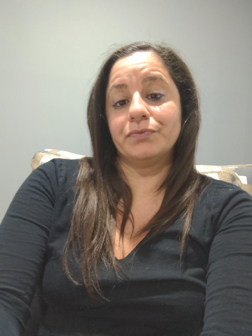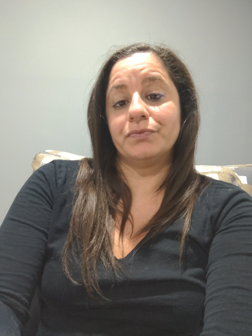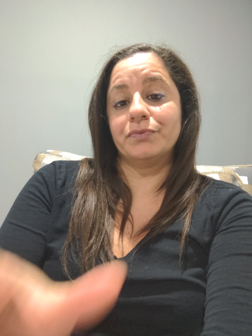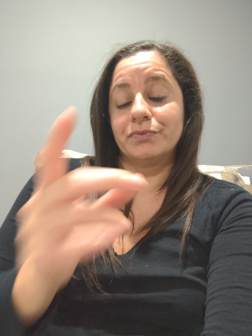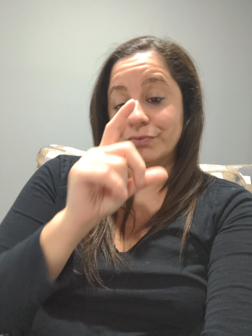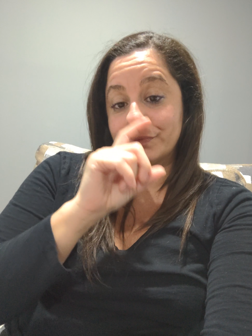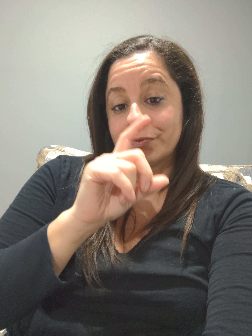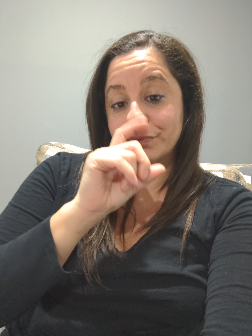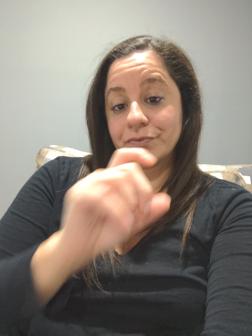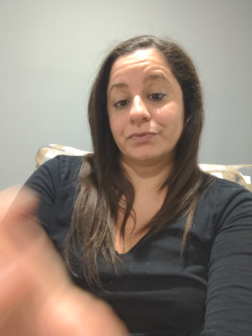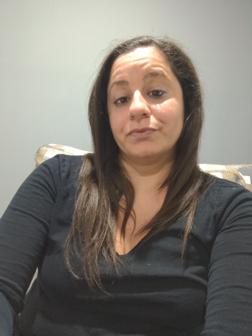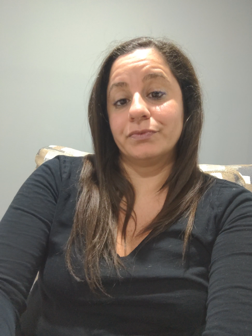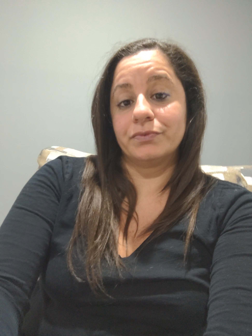doll